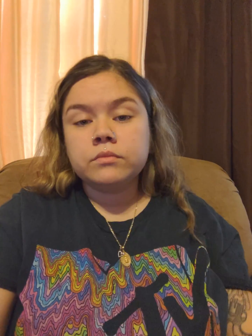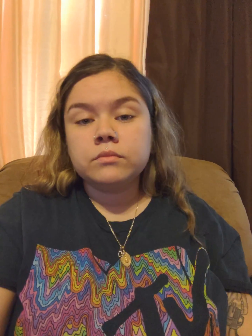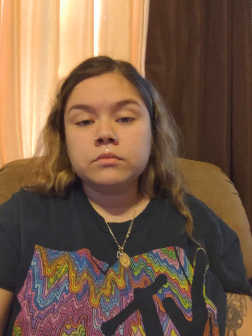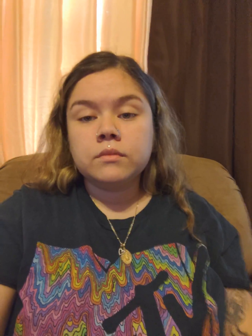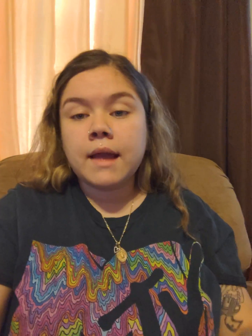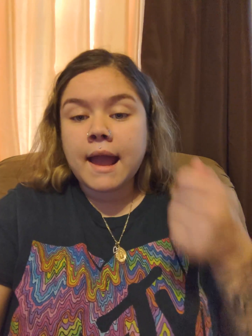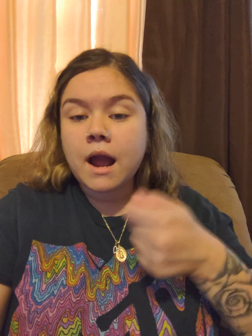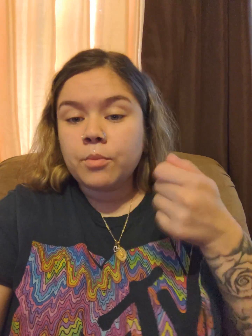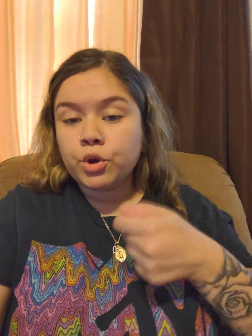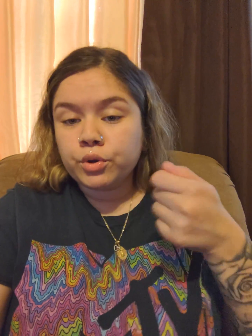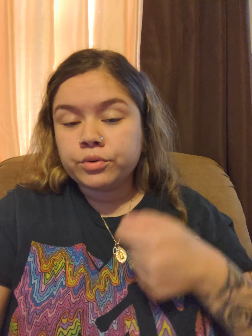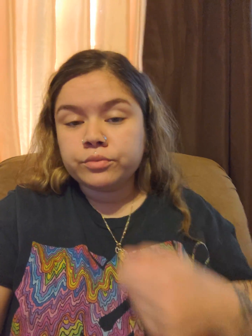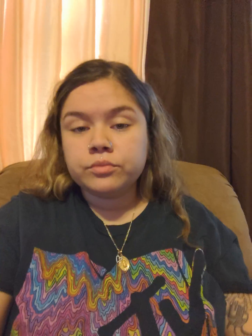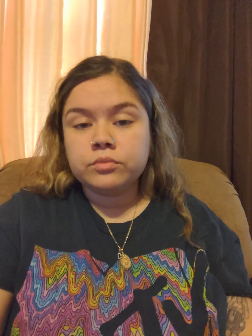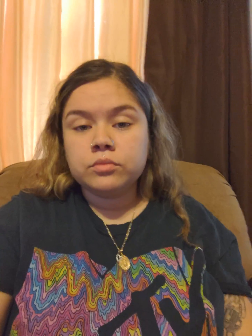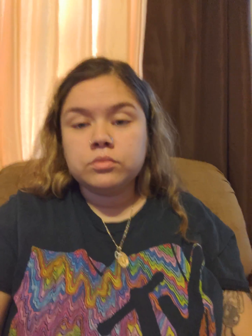hammer